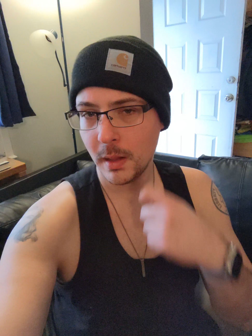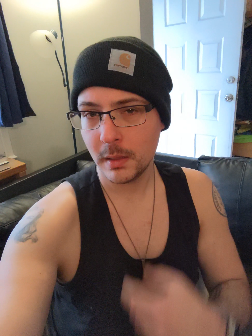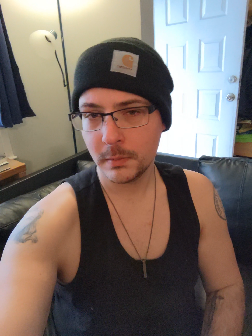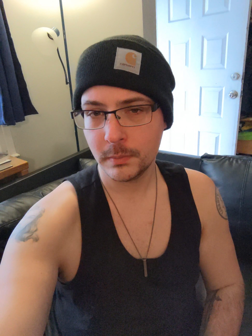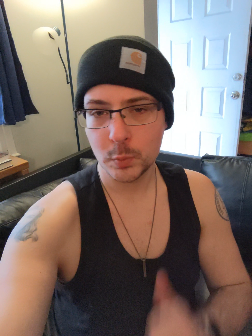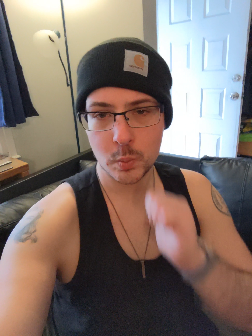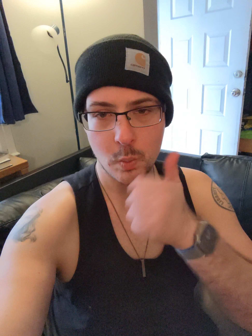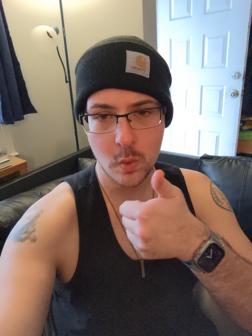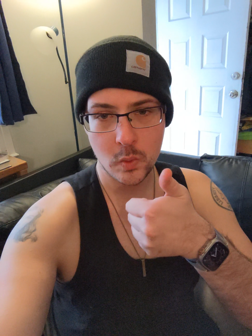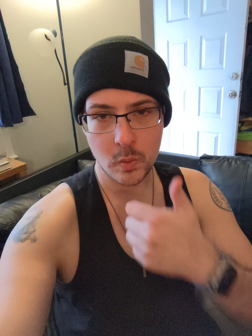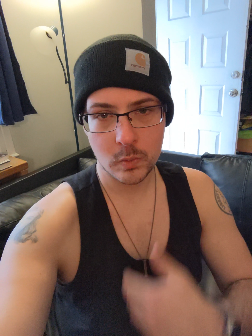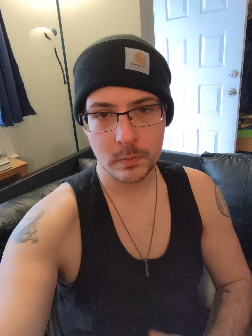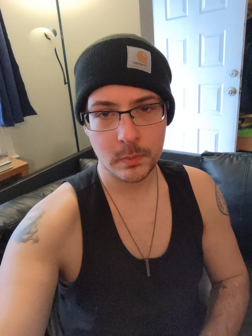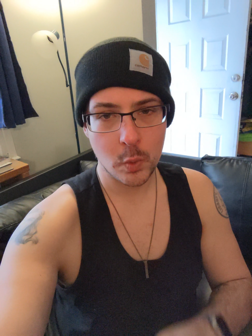tomorrow